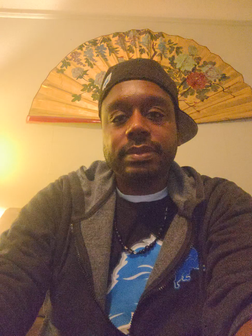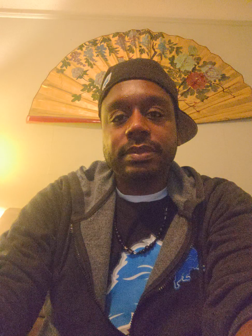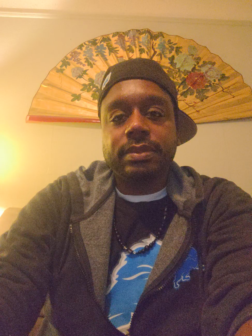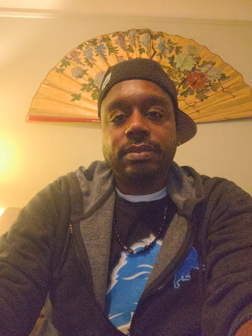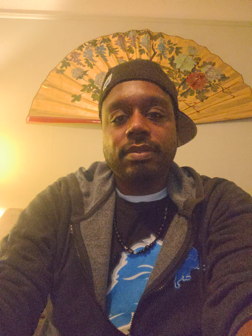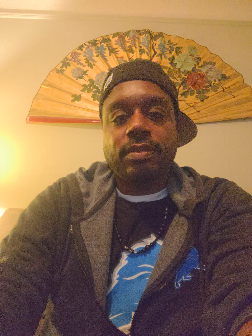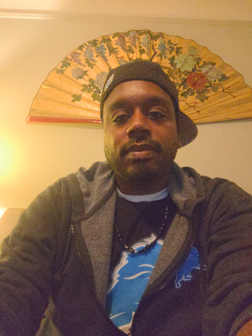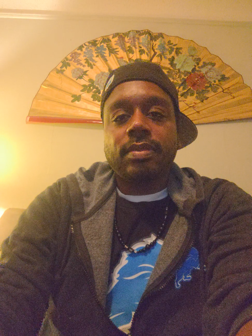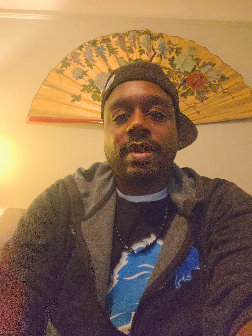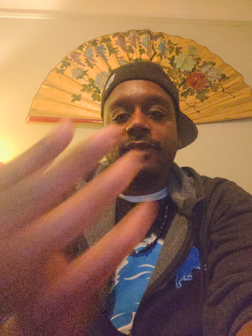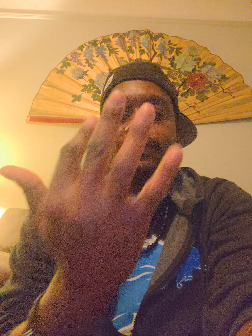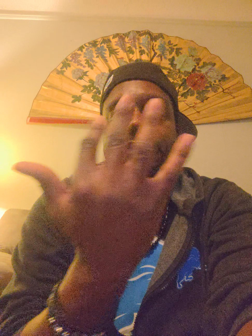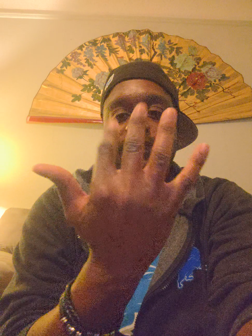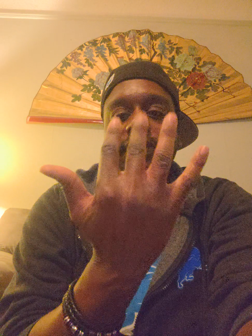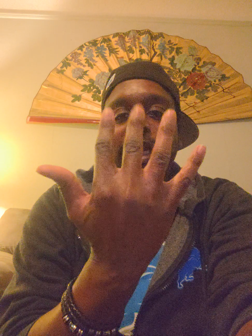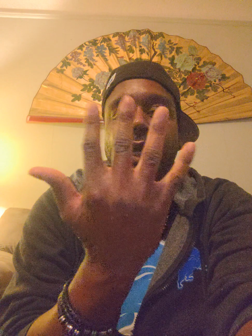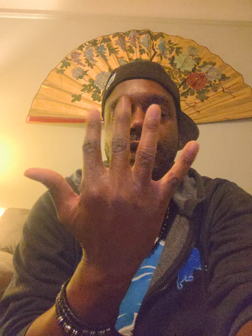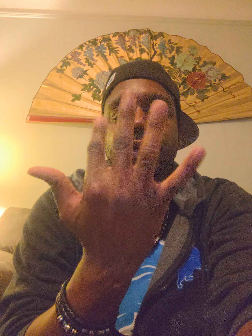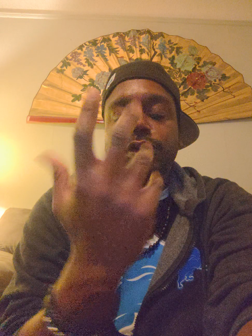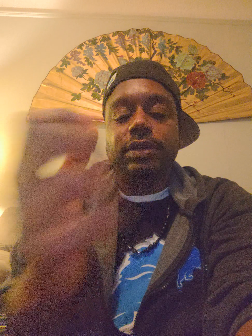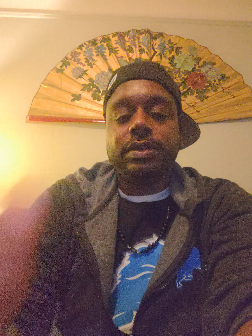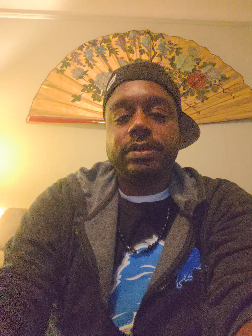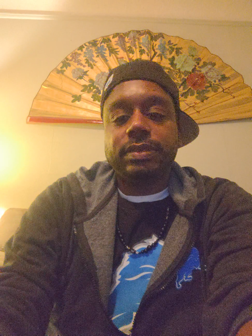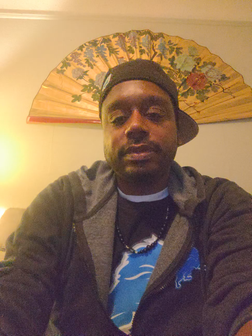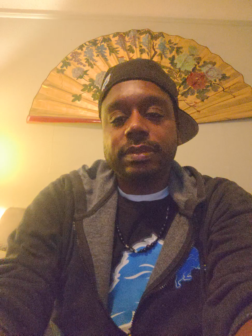finger